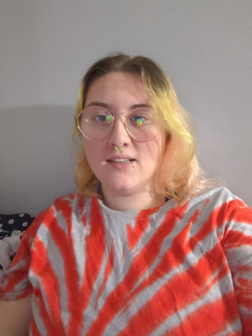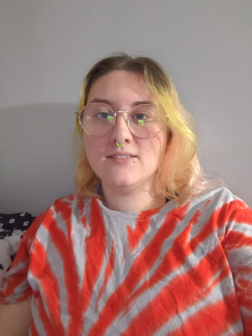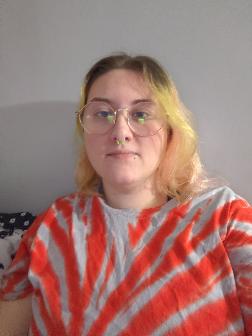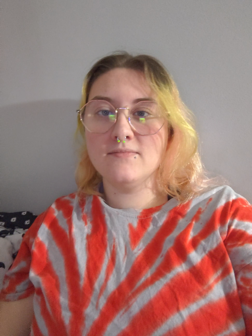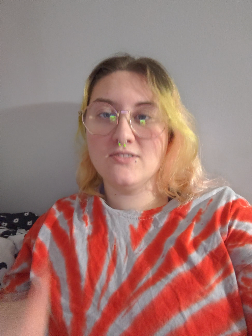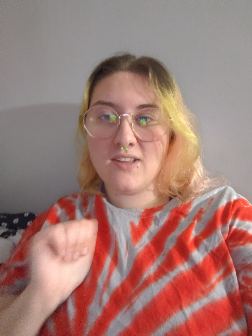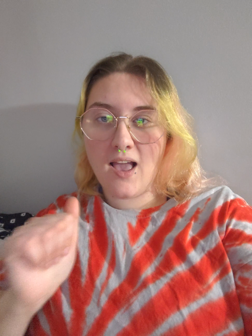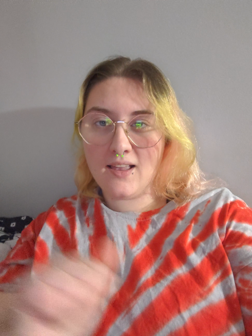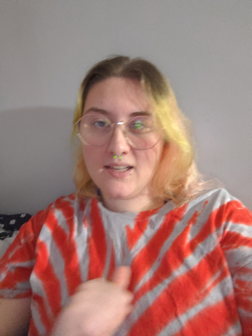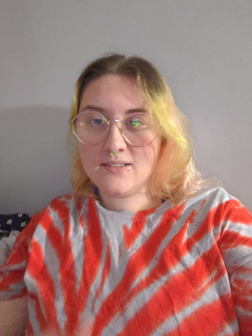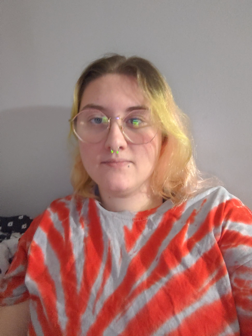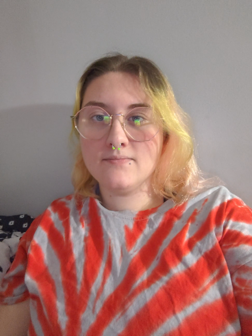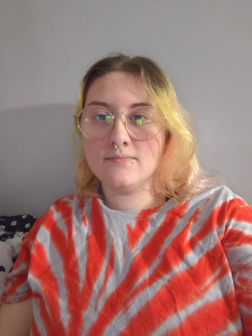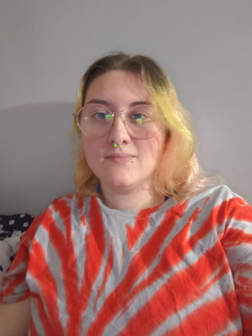jacket